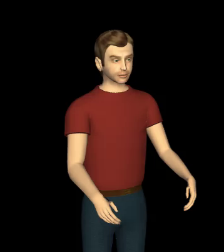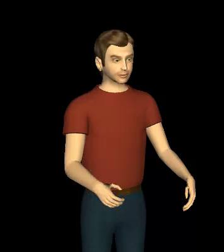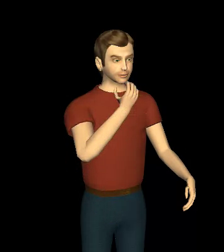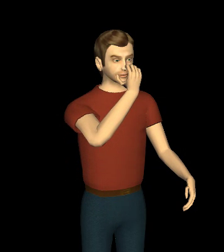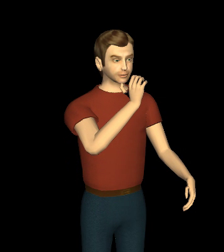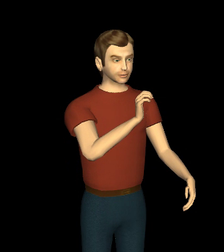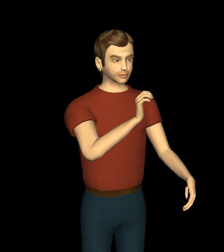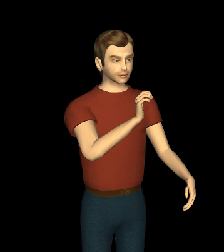حرارة